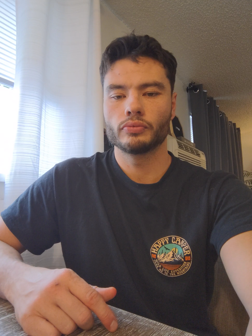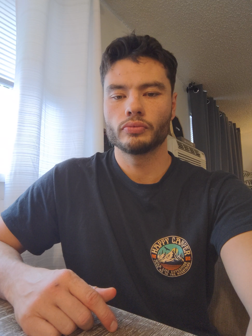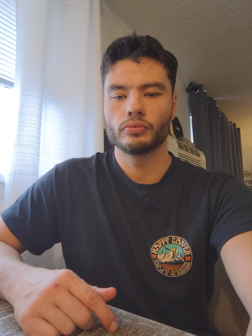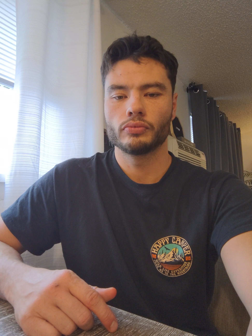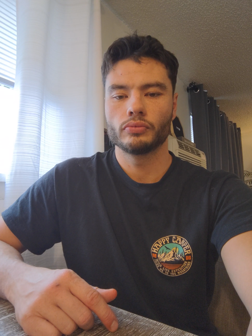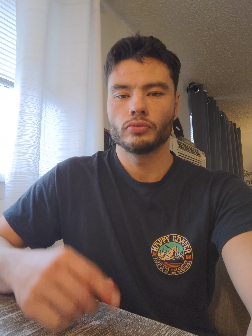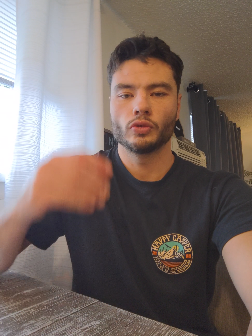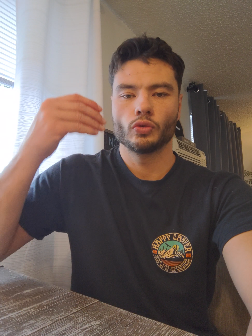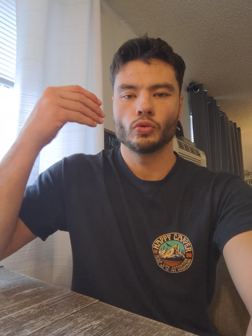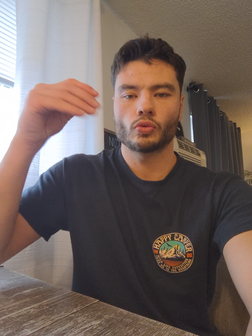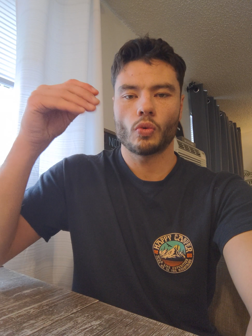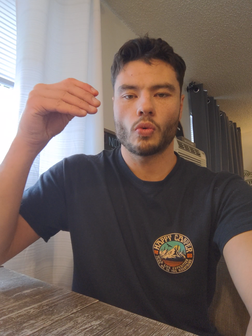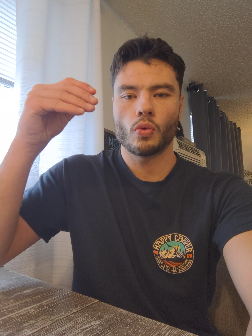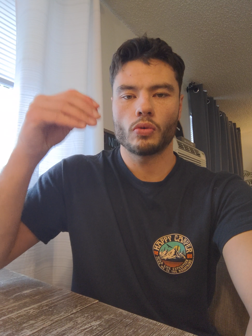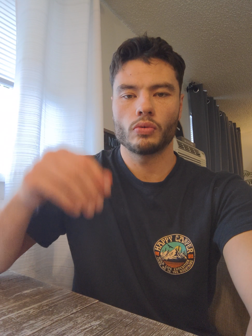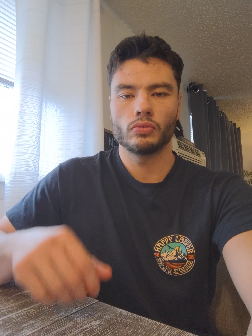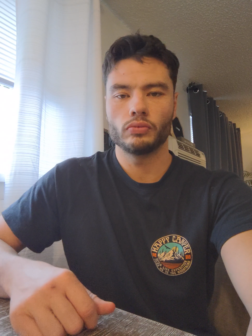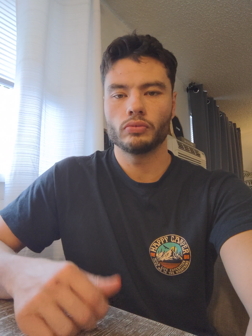store